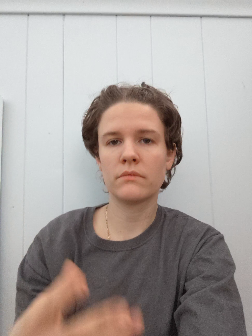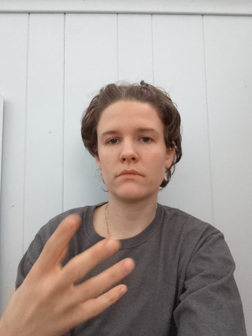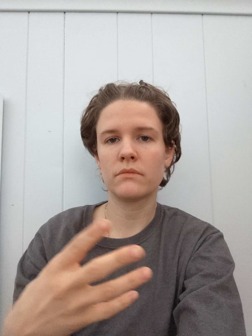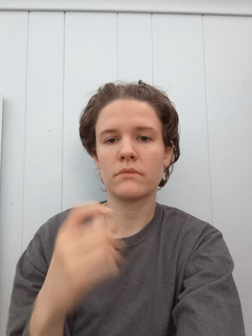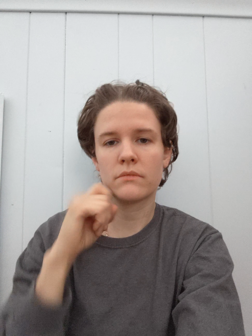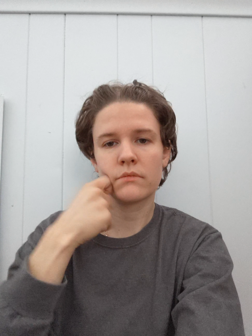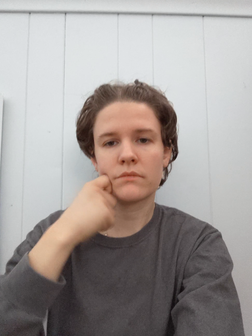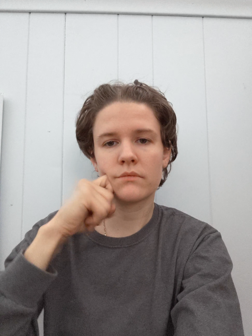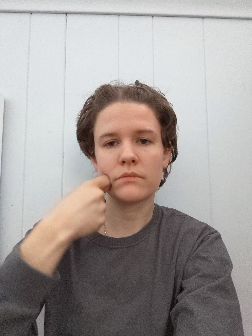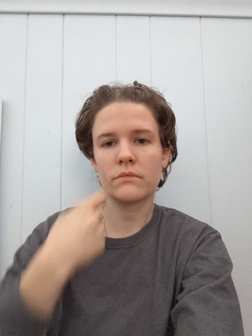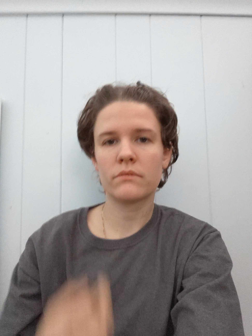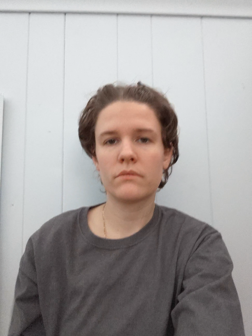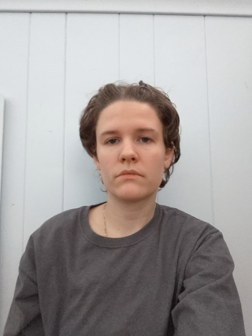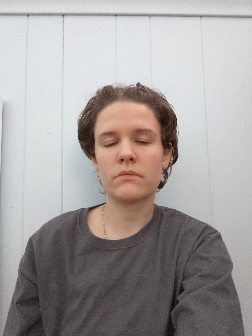apple